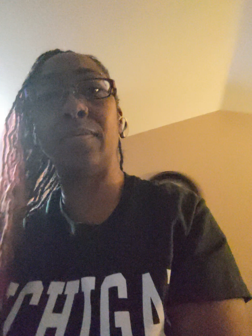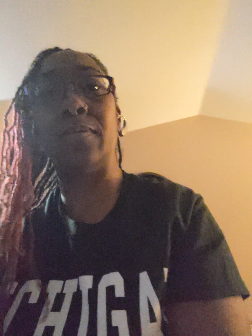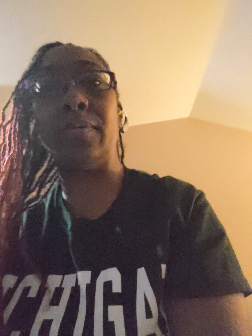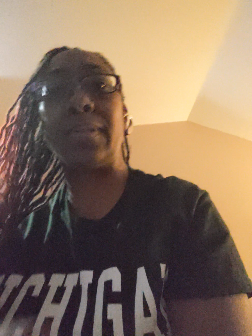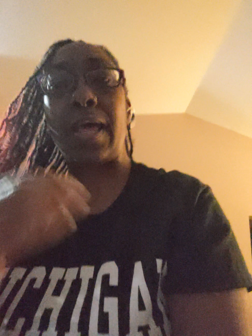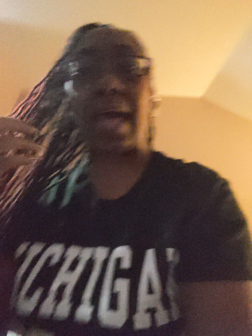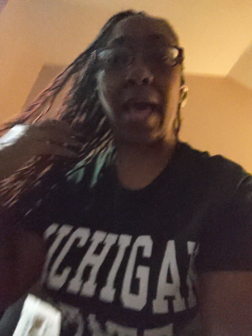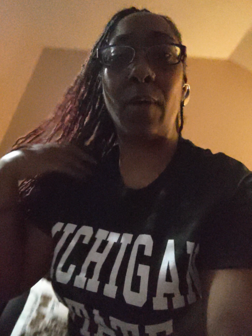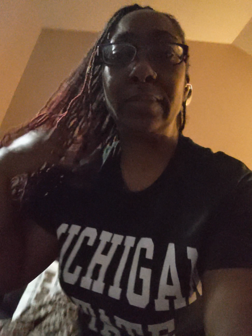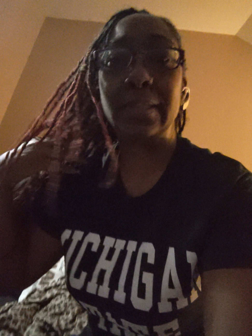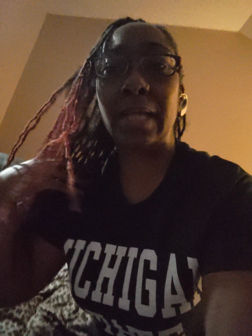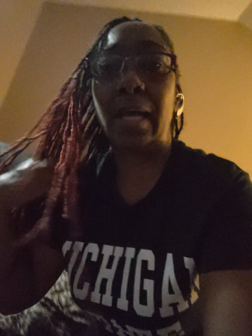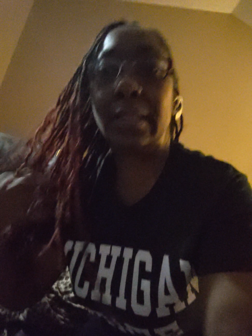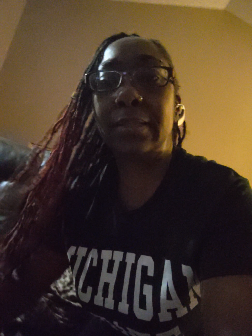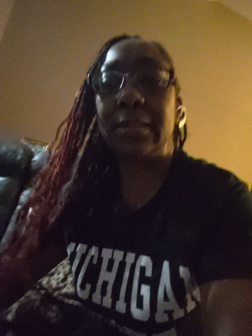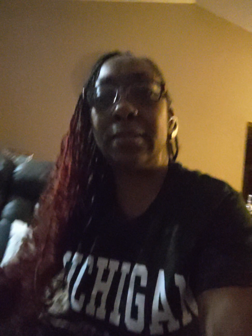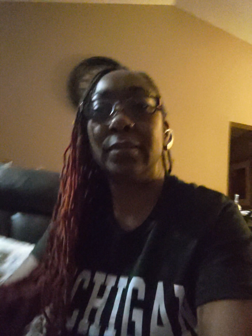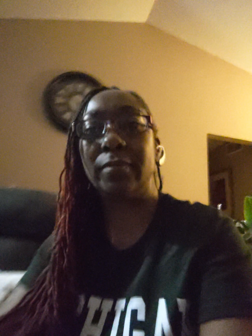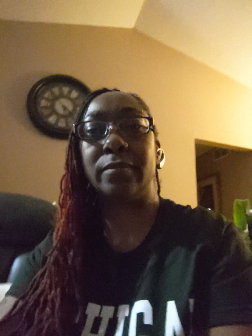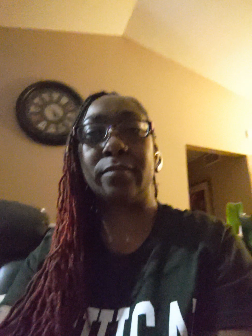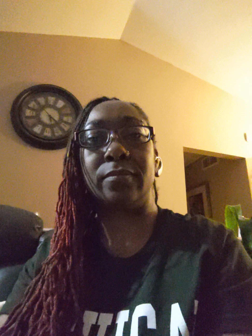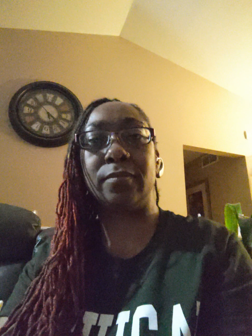outside